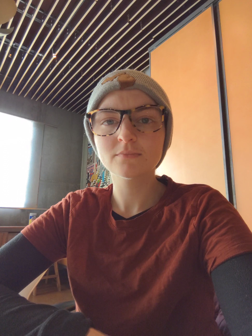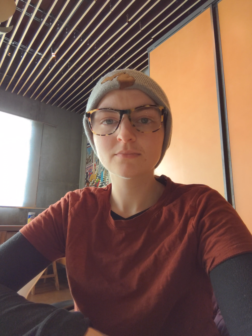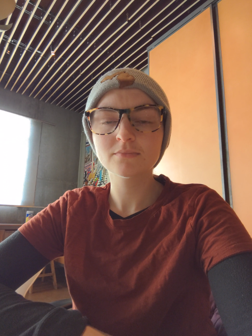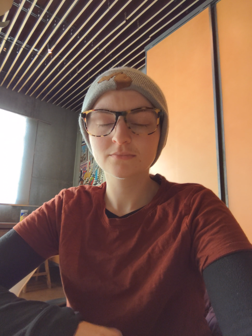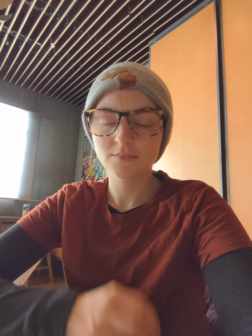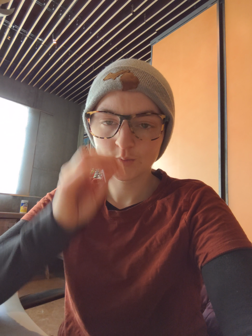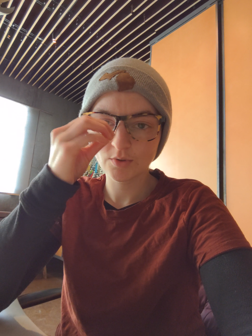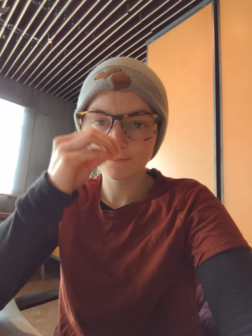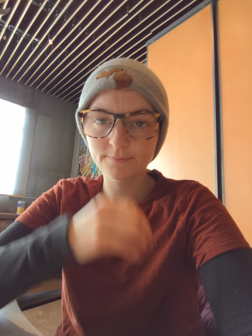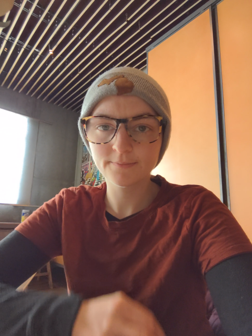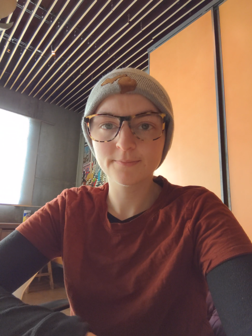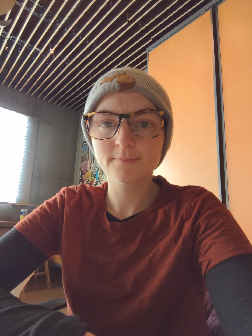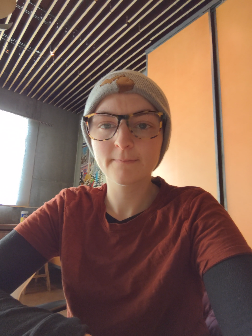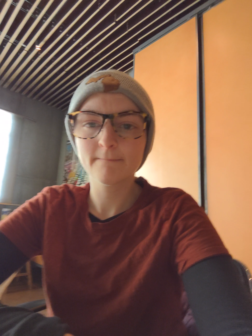owl